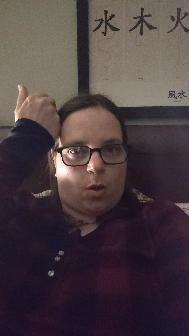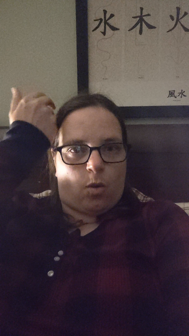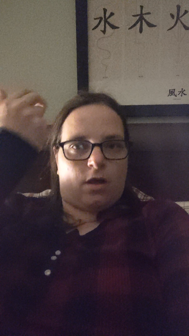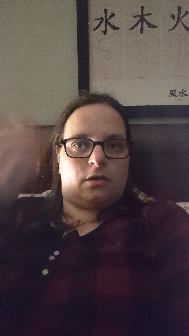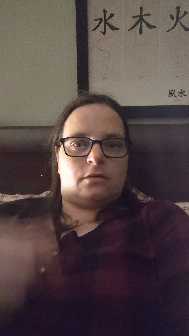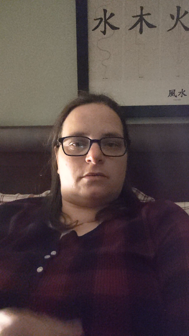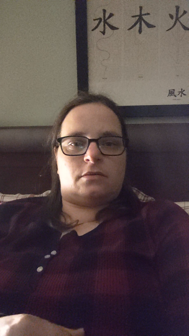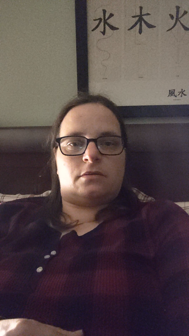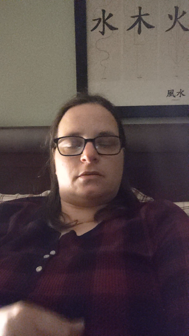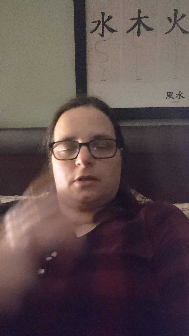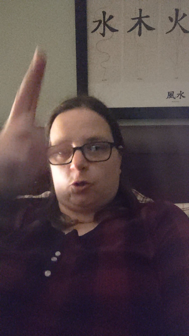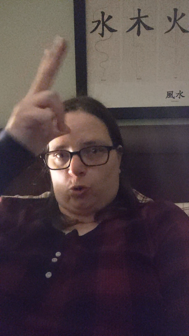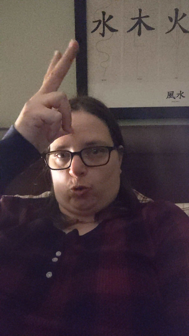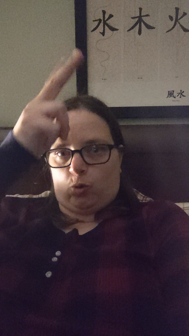rooster